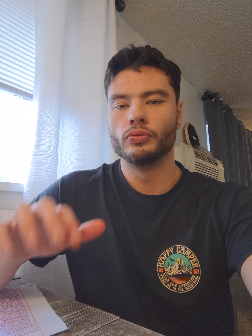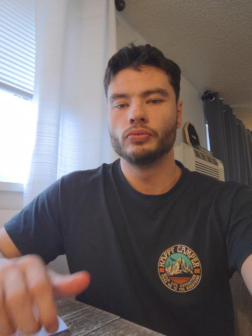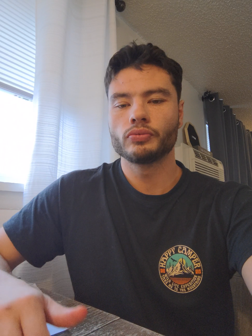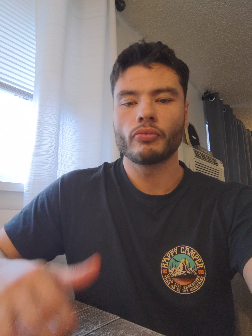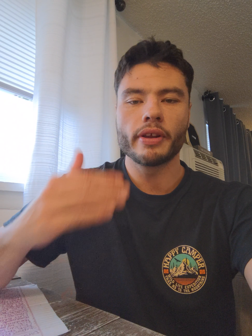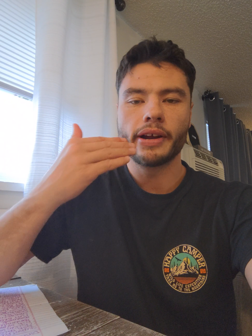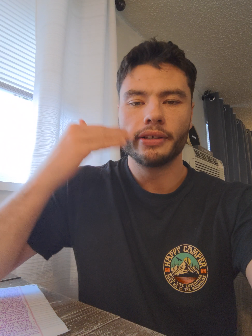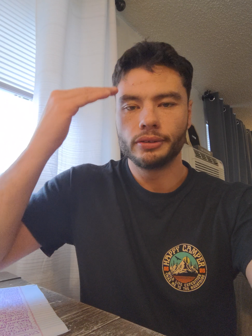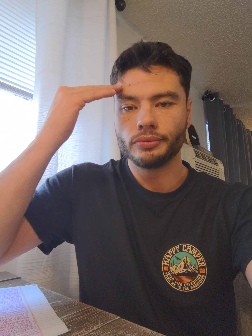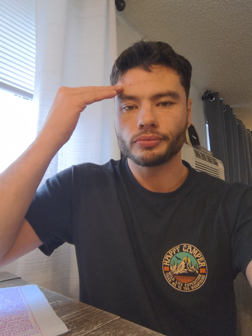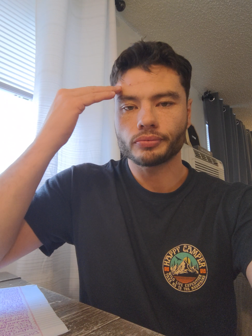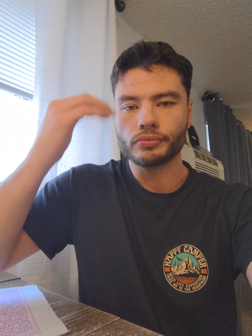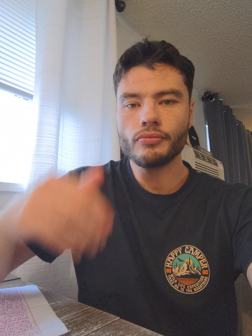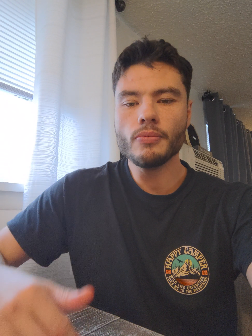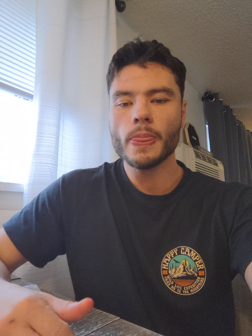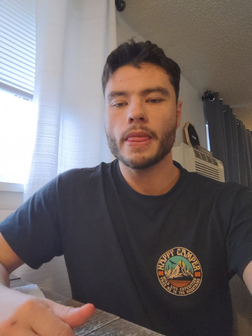head